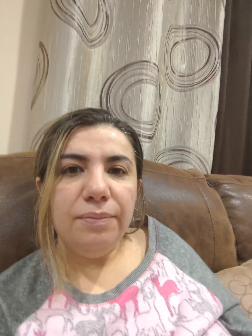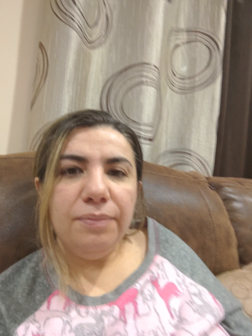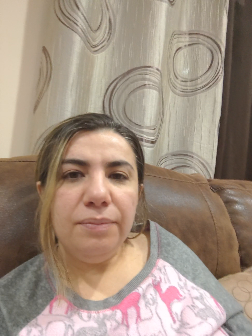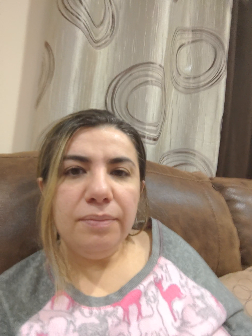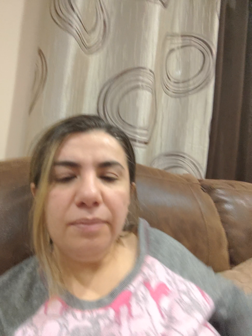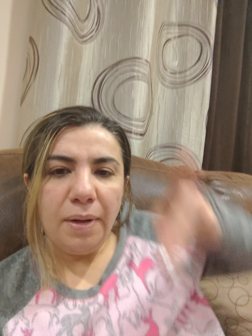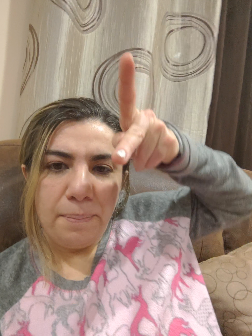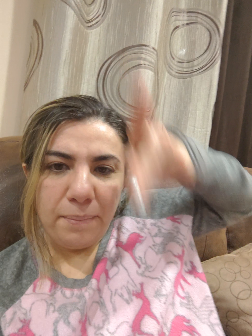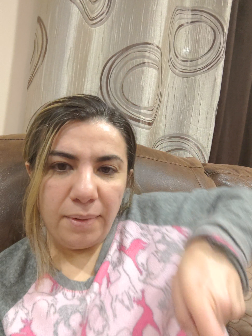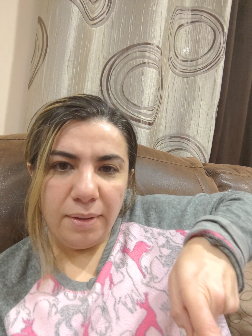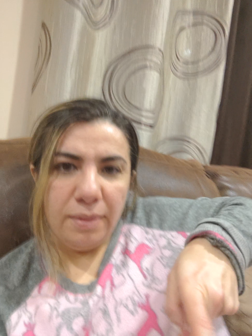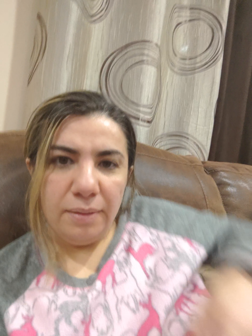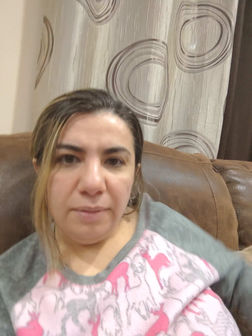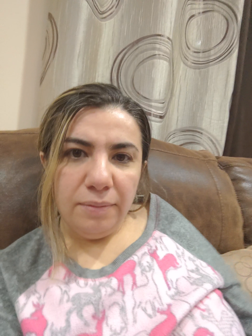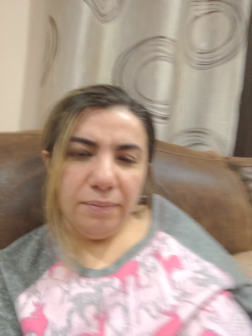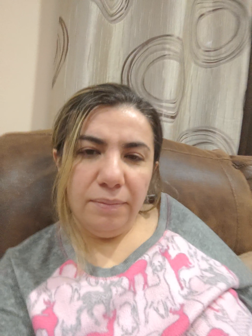person